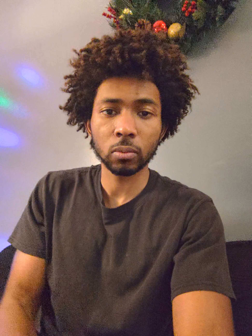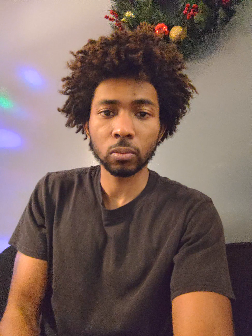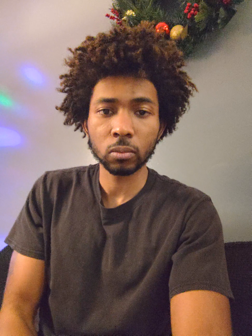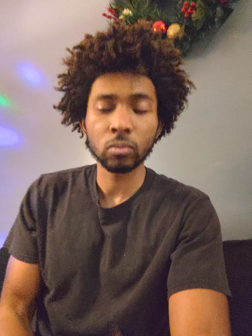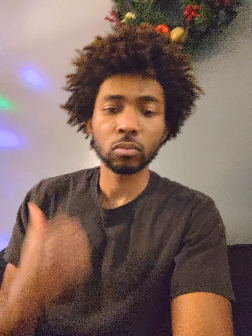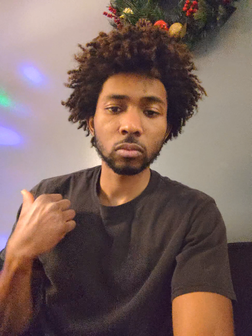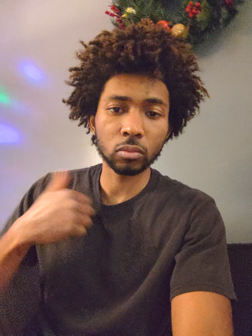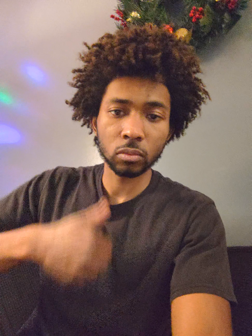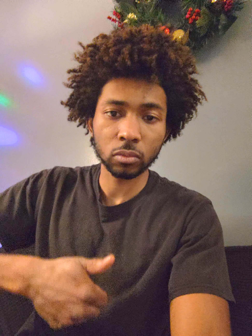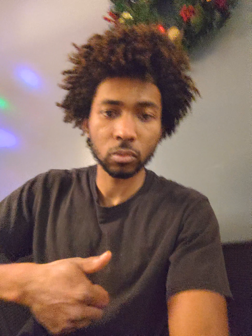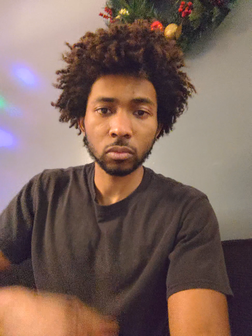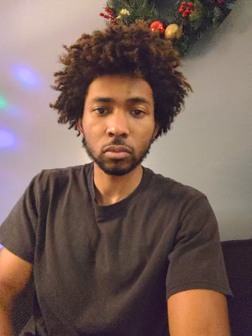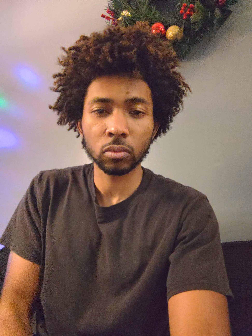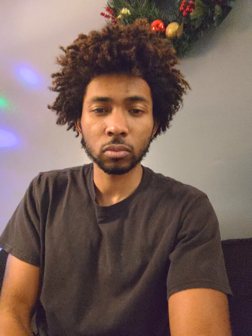jacket